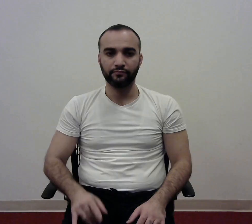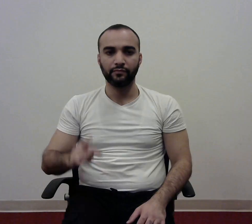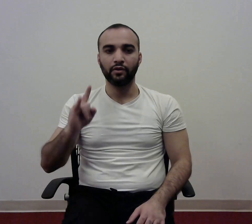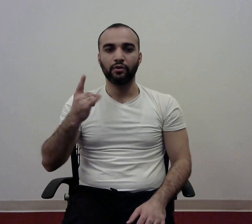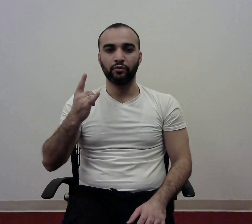uşaq